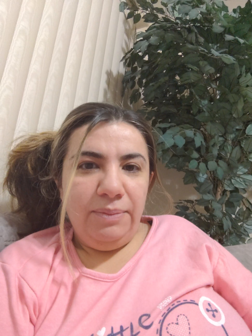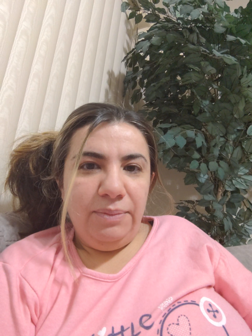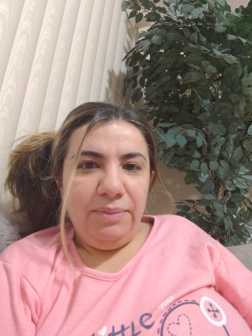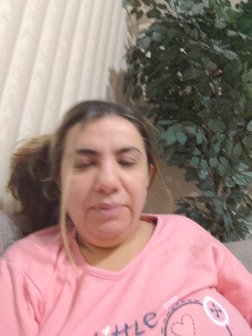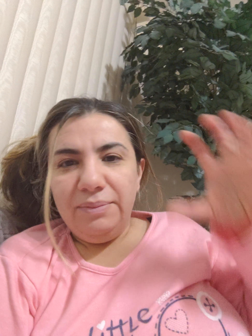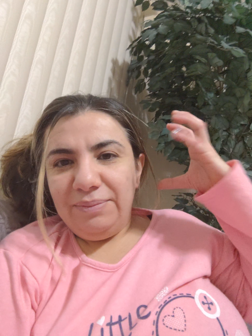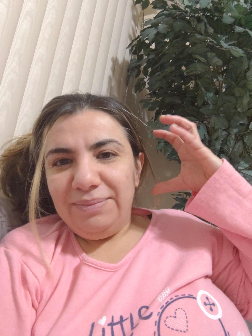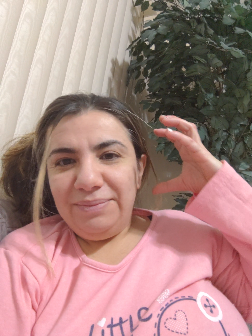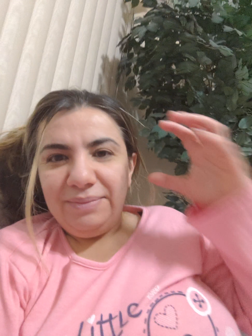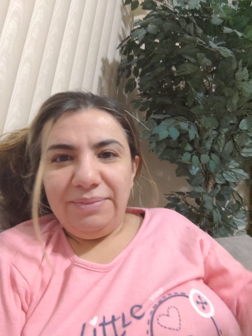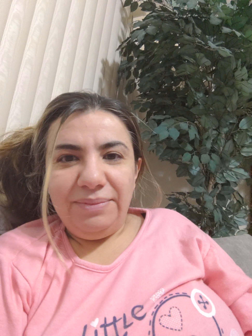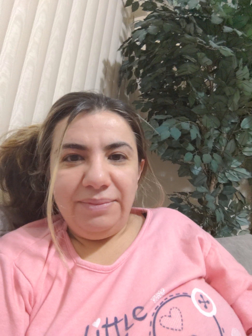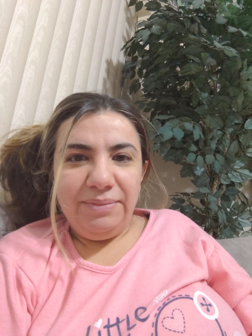radio